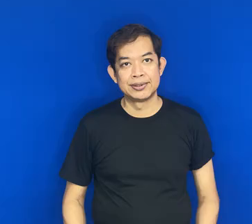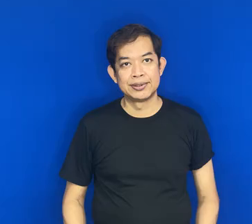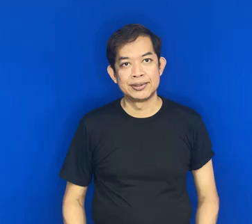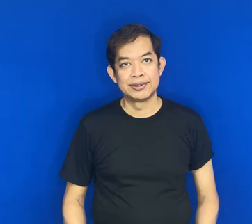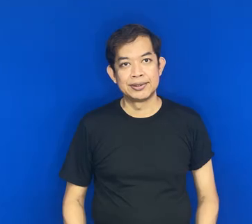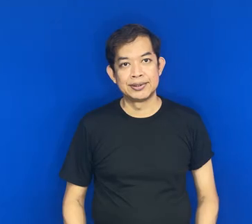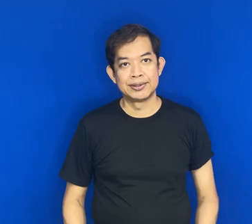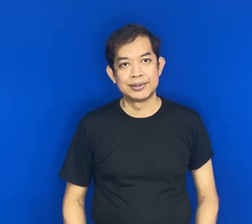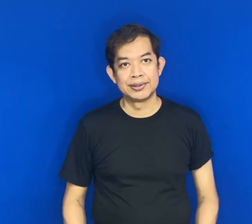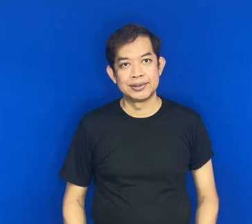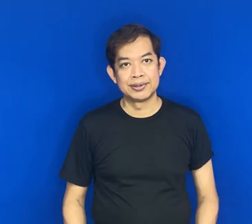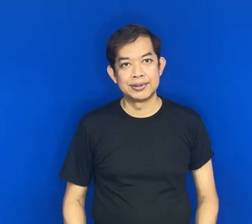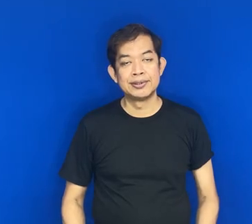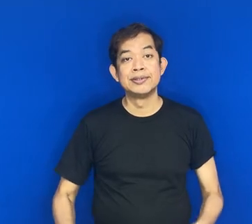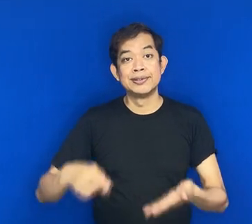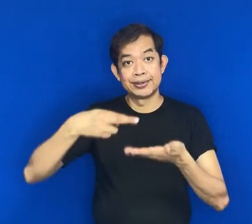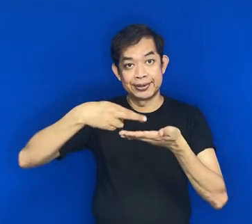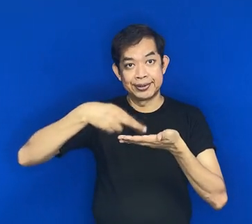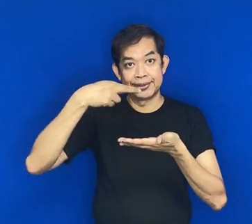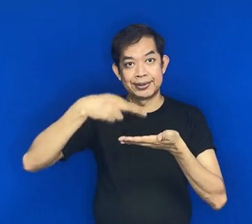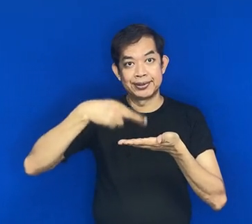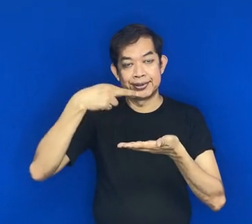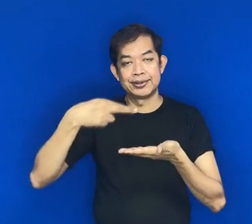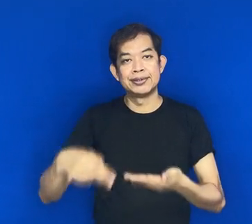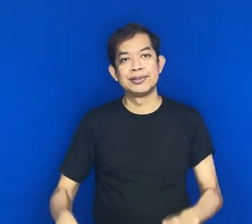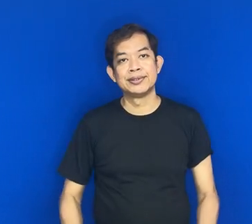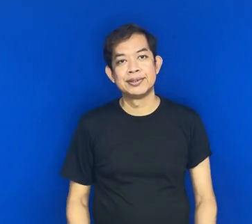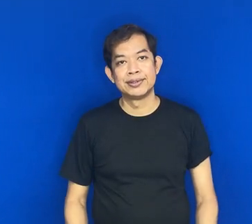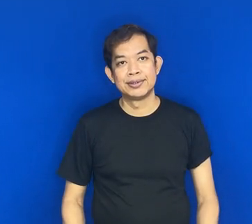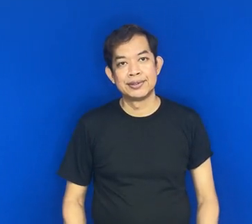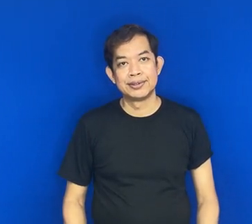rice